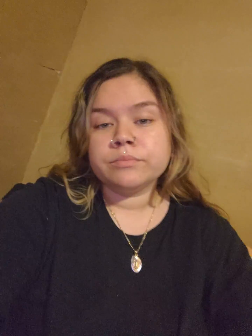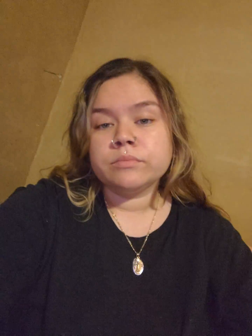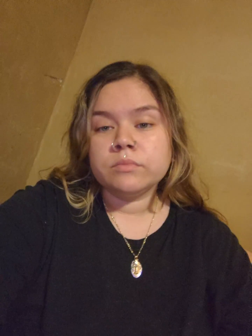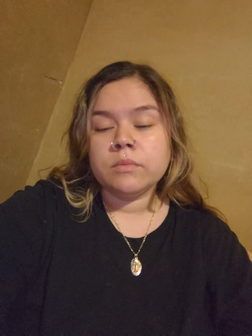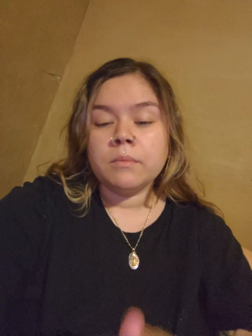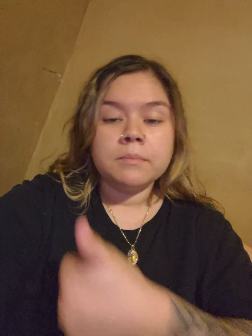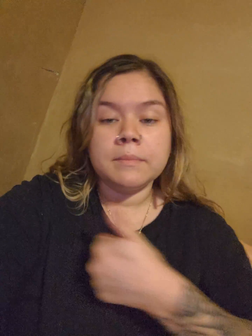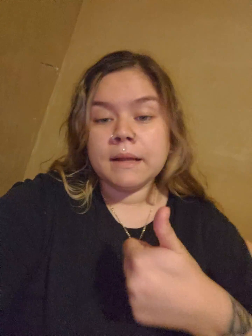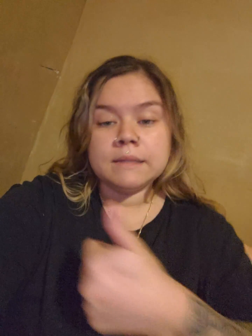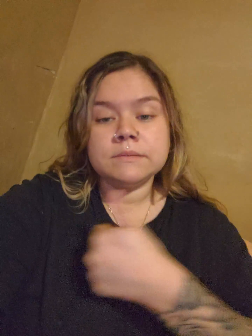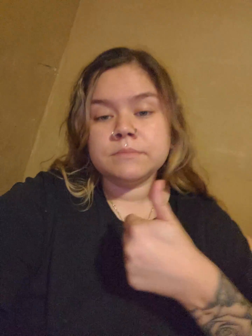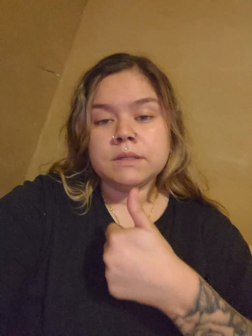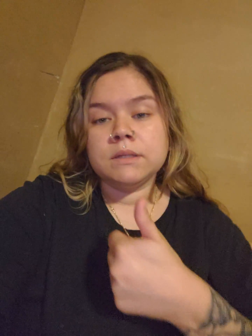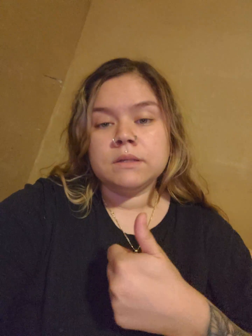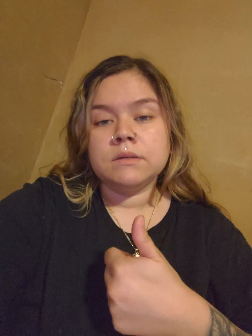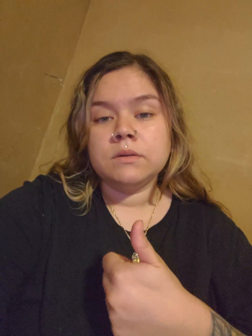basement